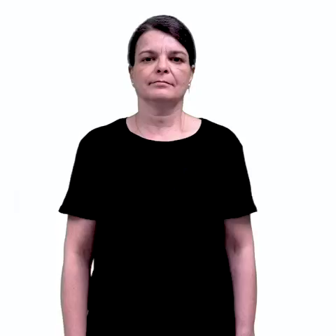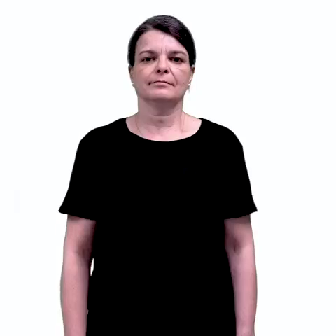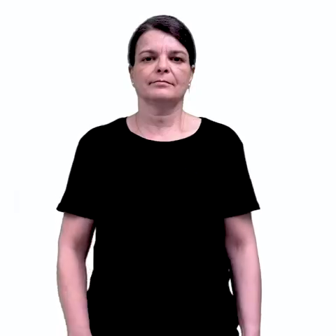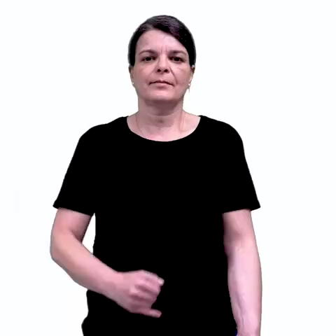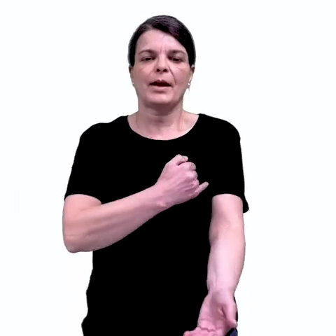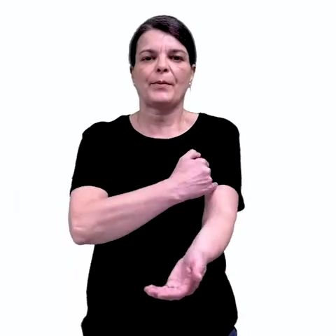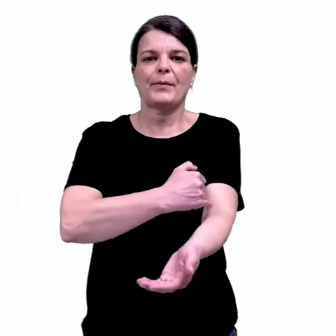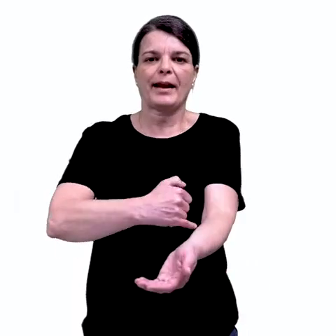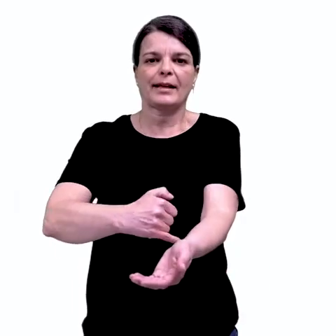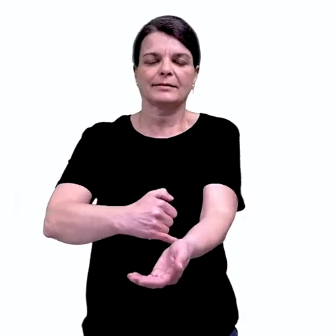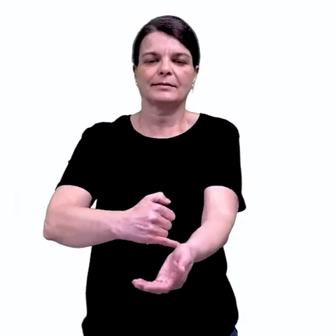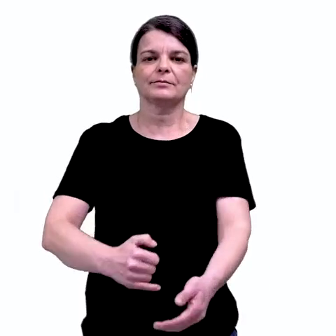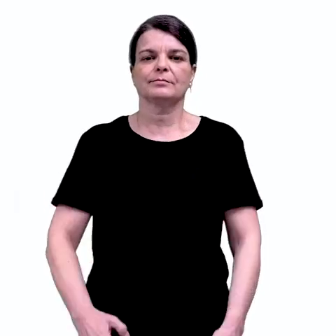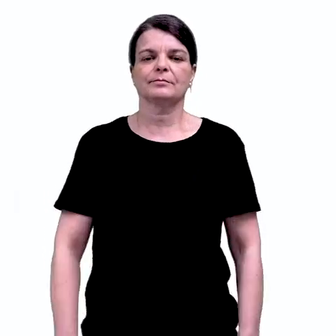vena